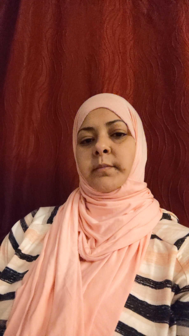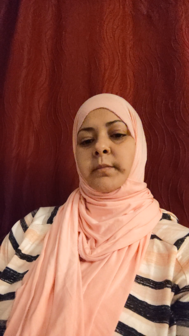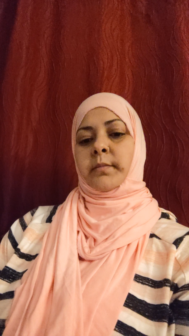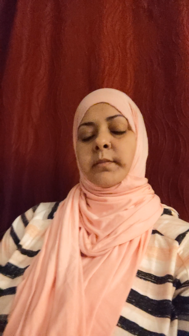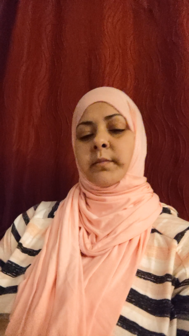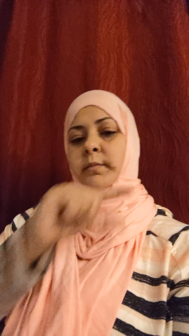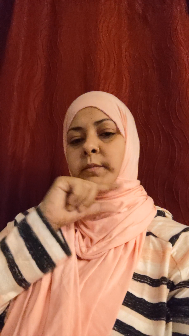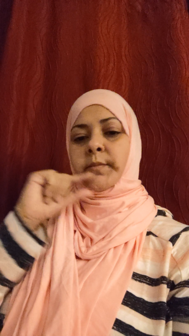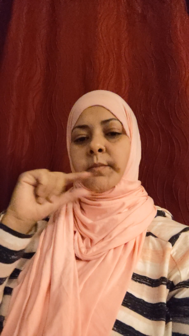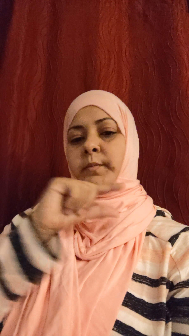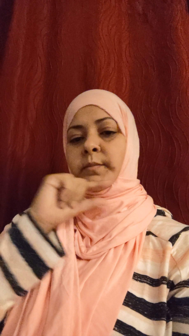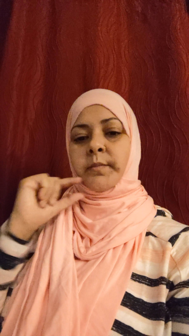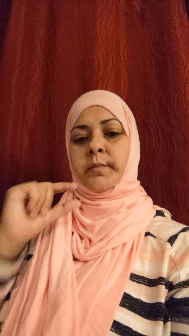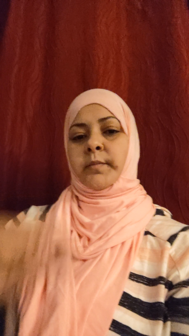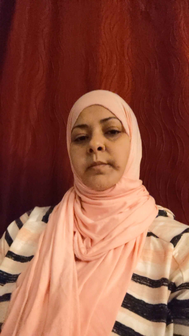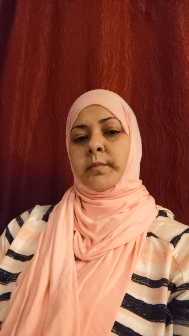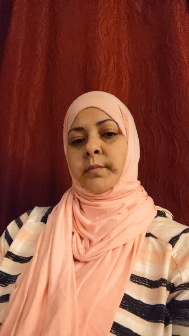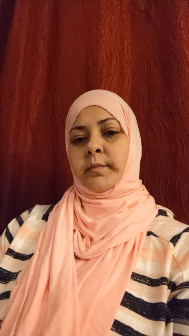glue